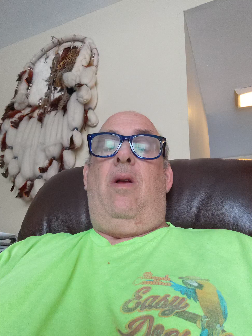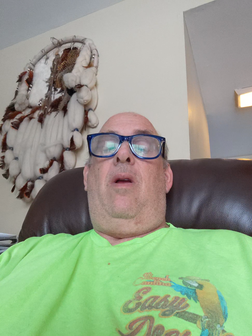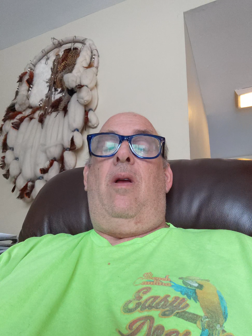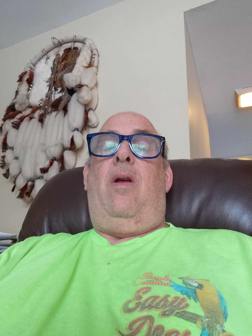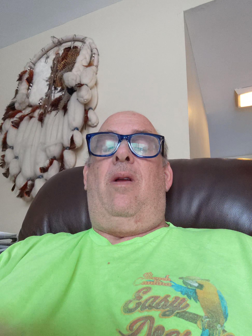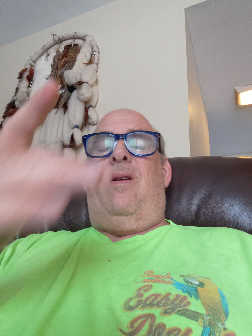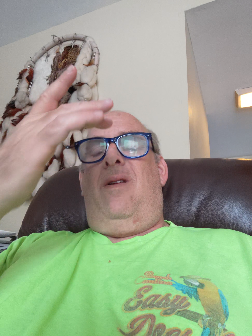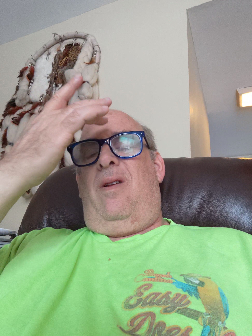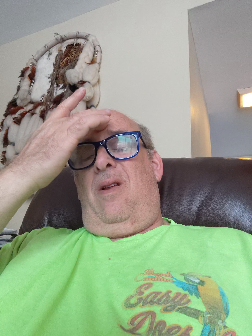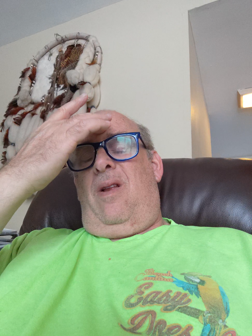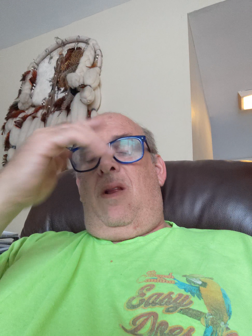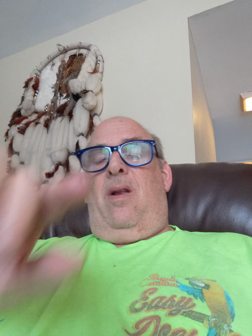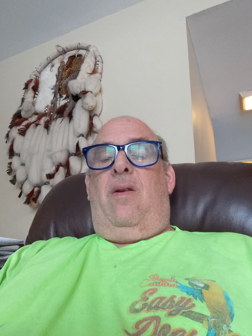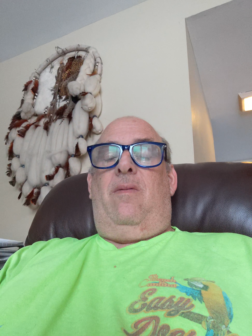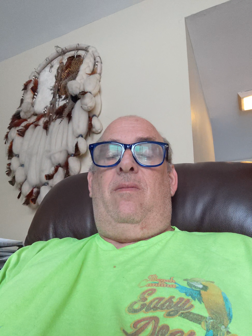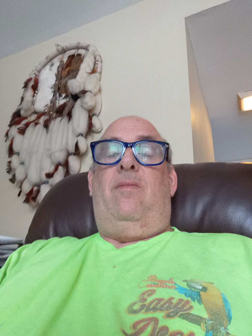sick